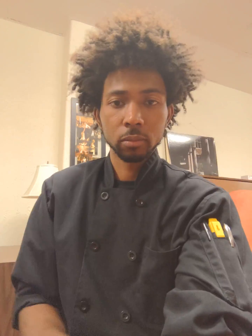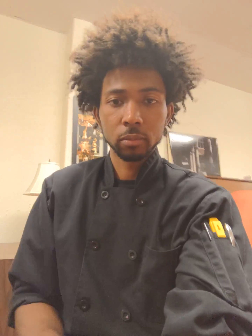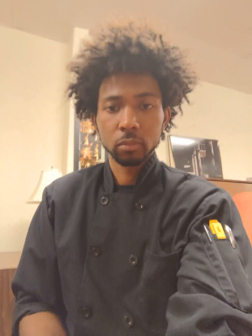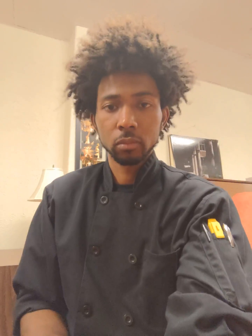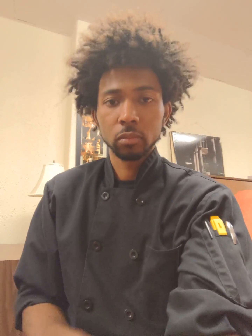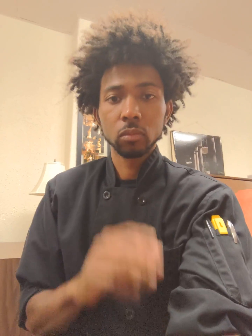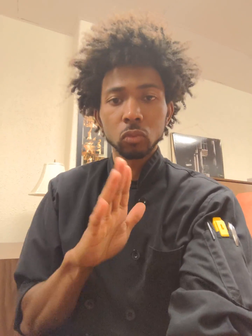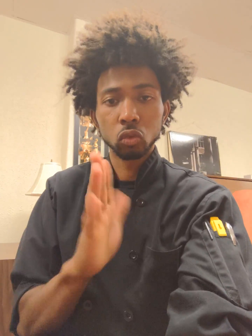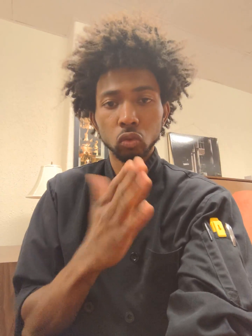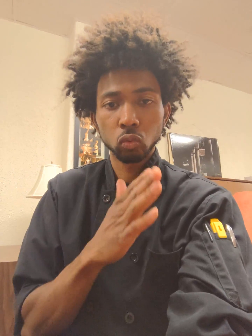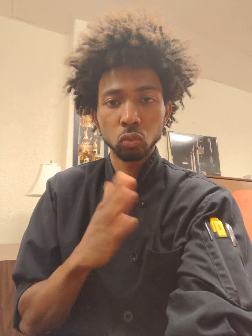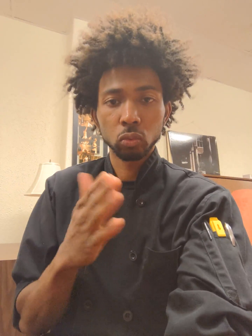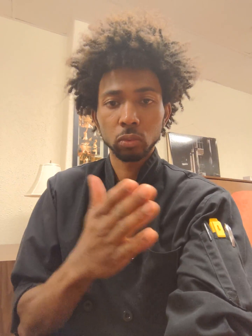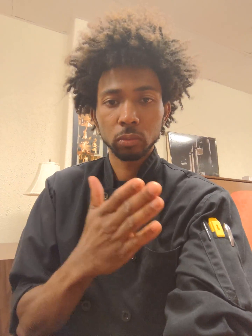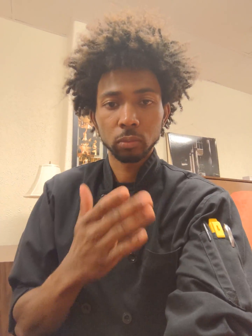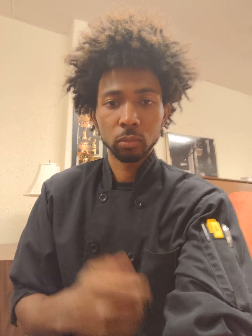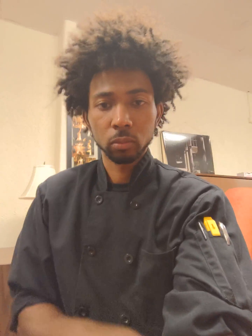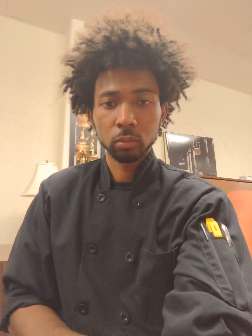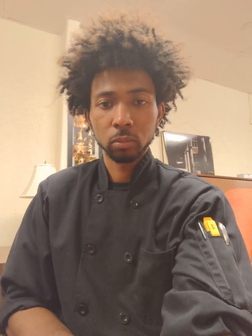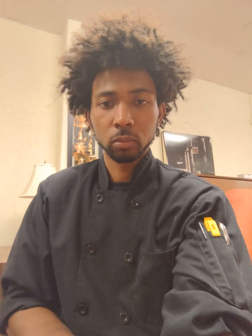share